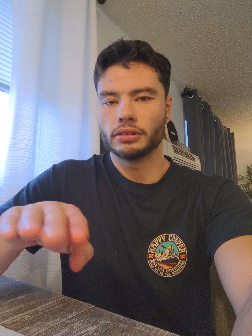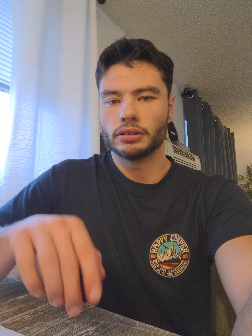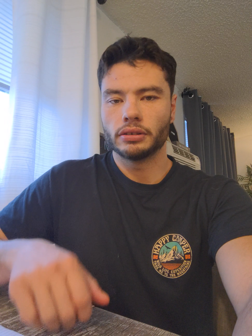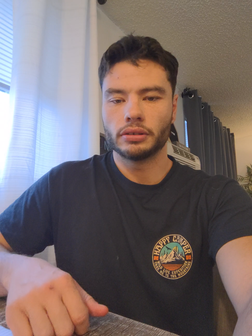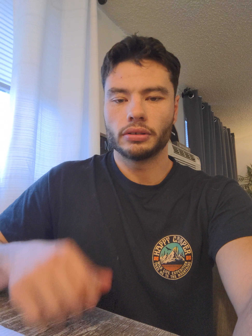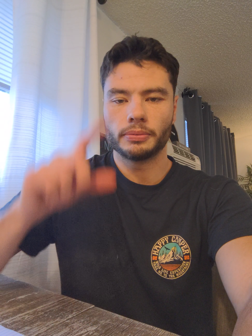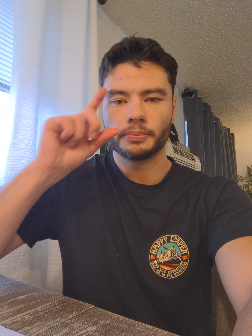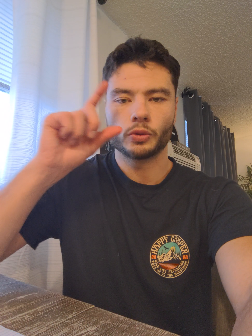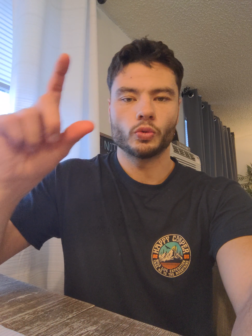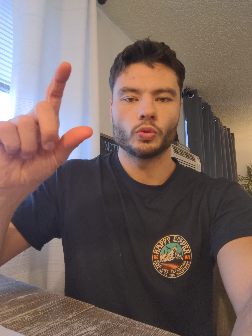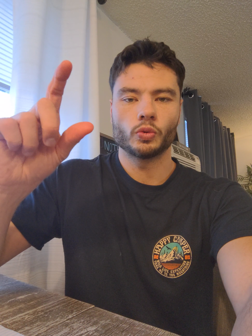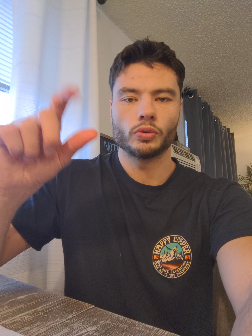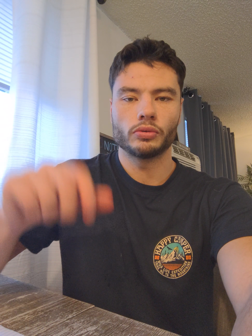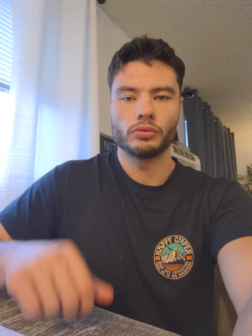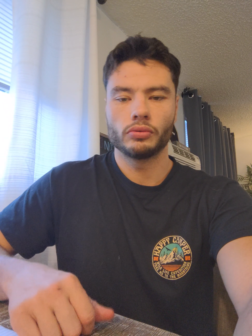moon